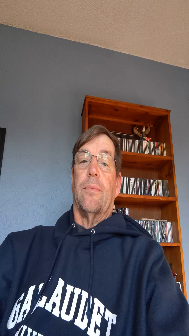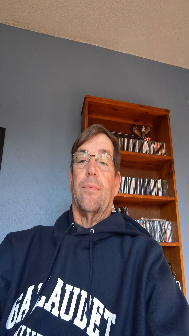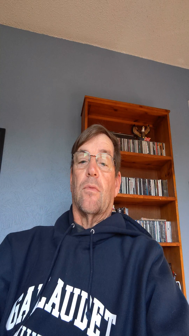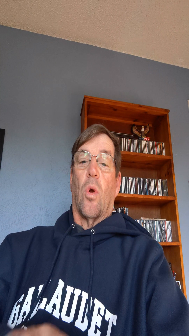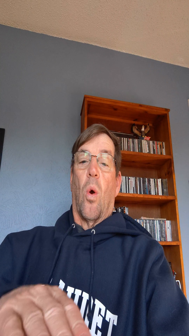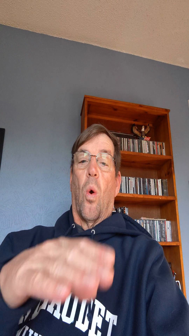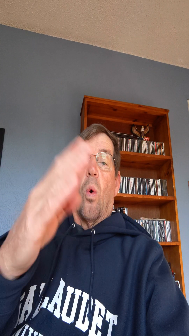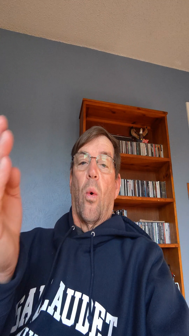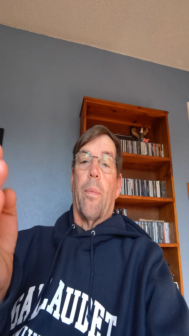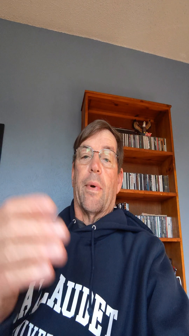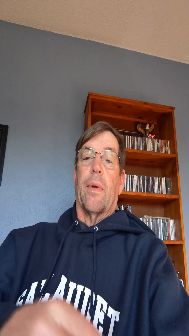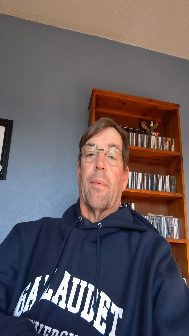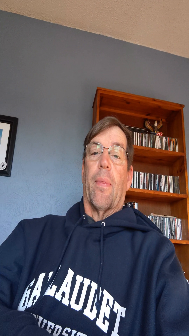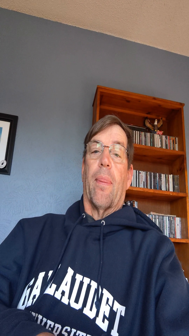open